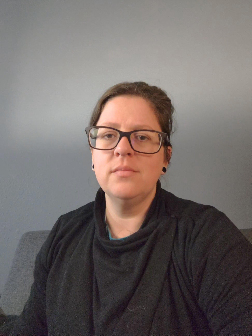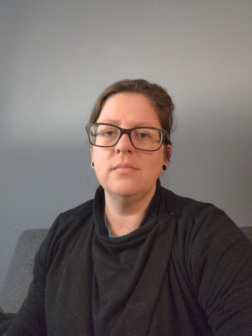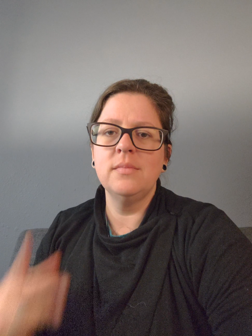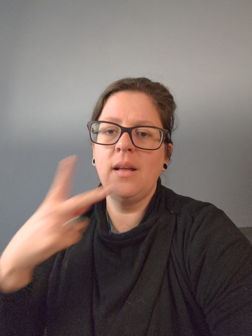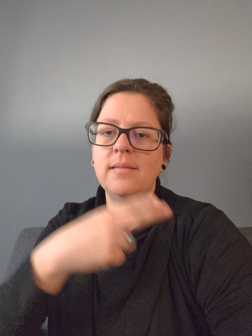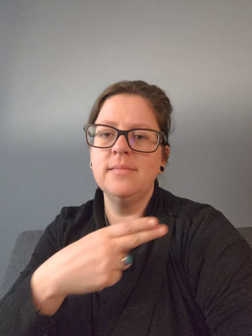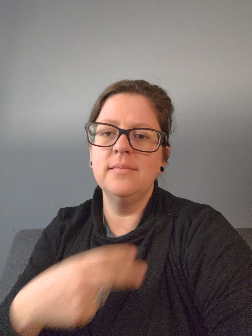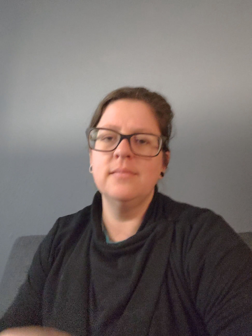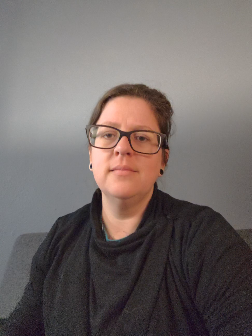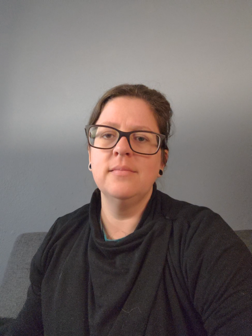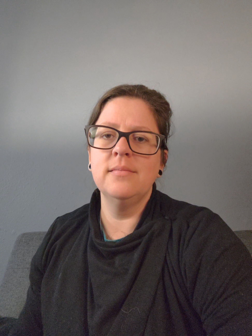cut